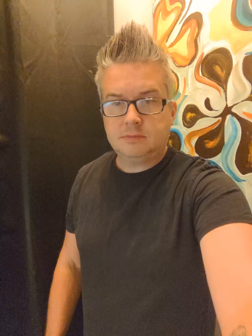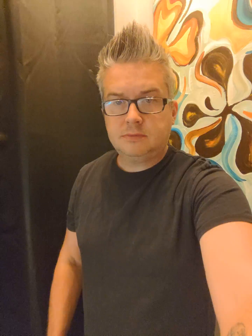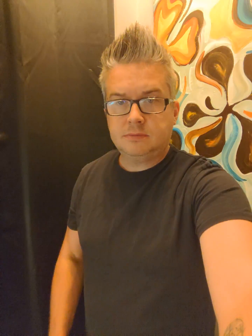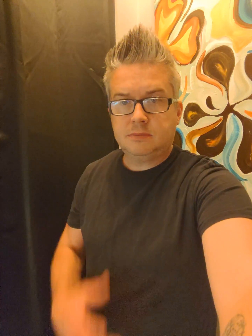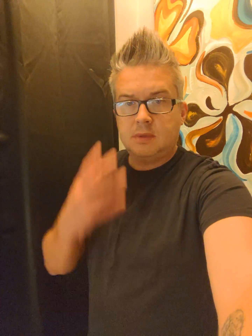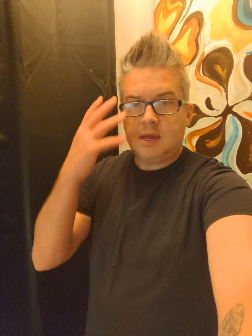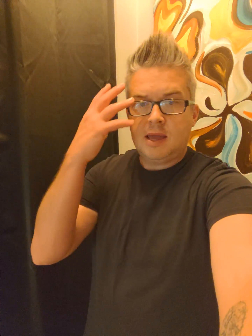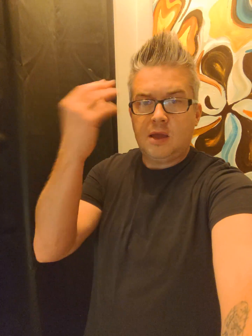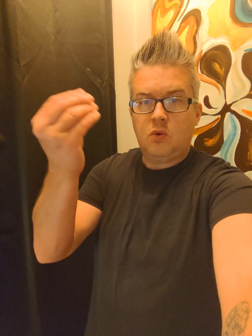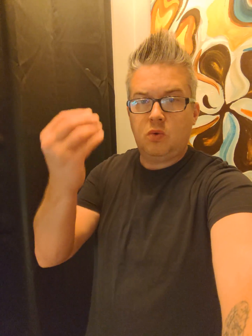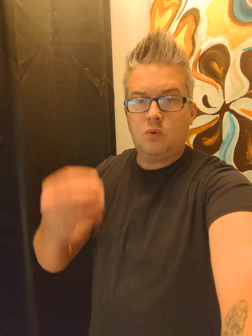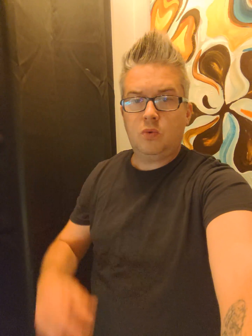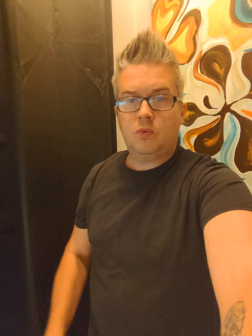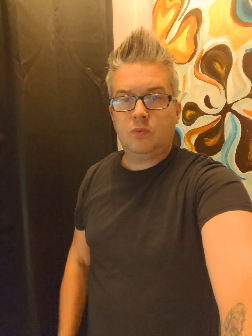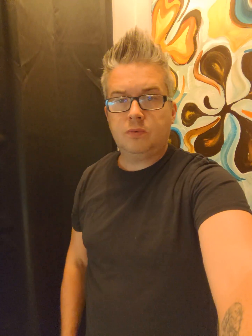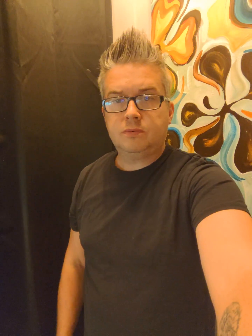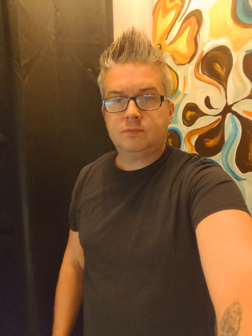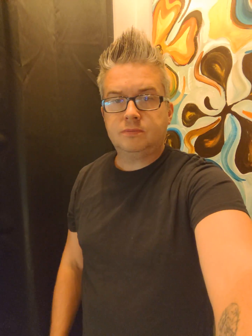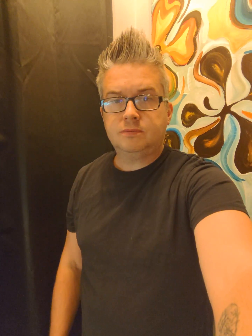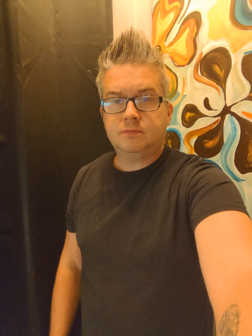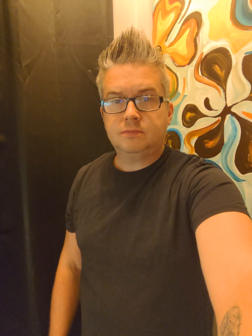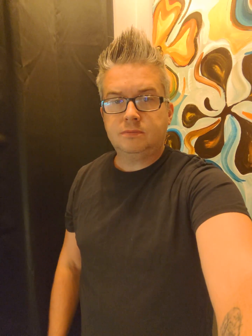going to